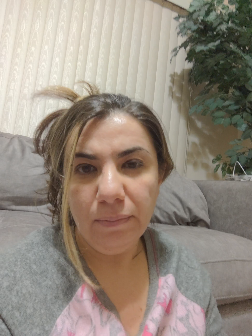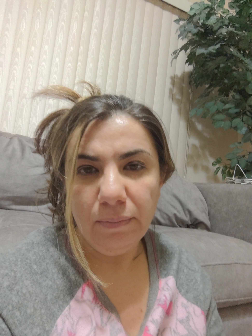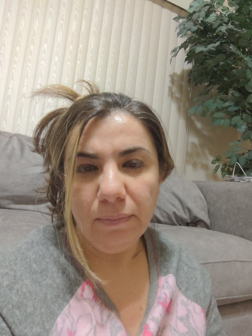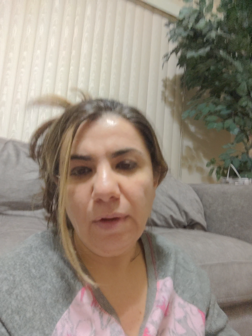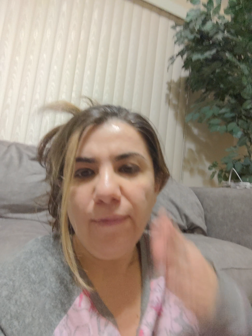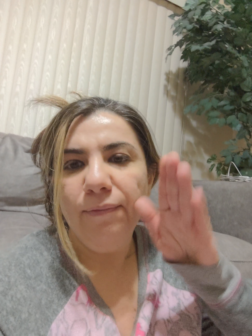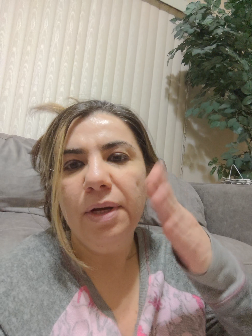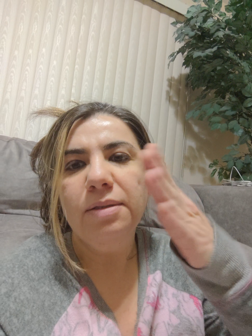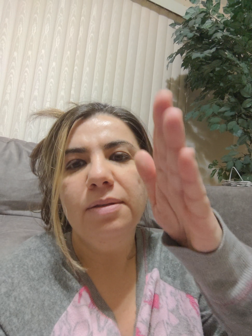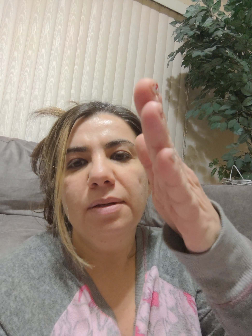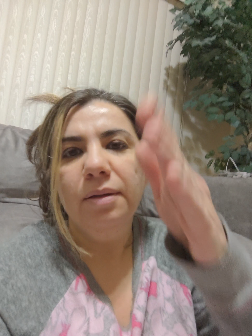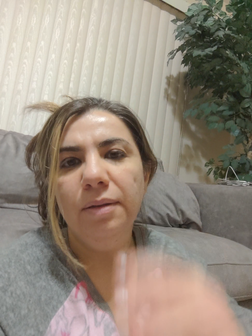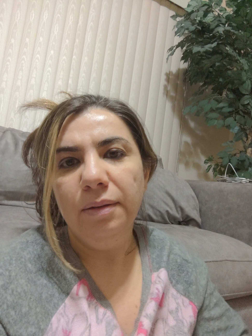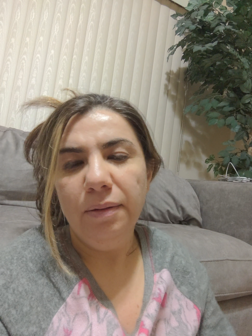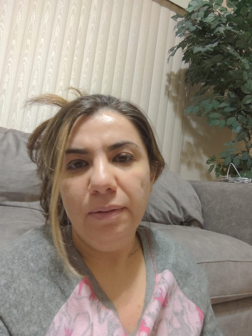fish